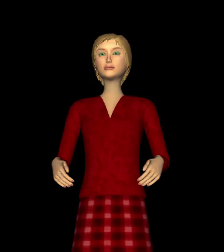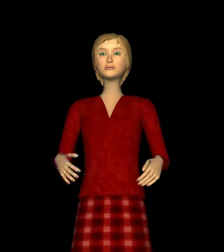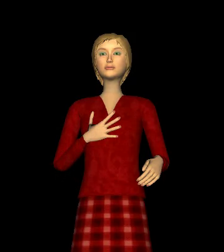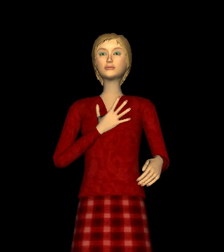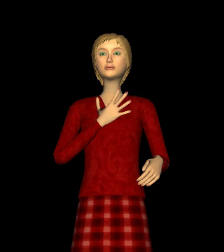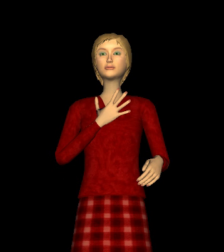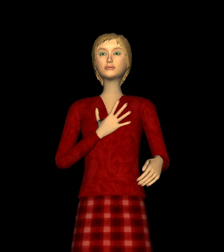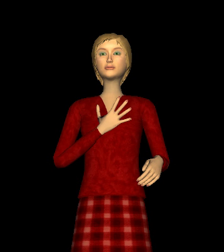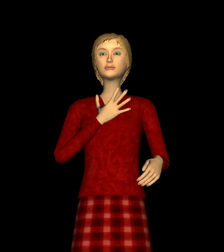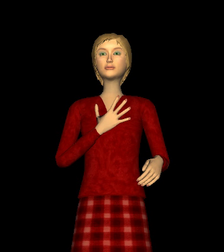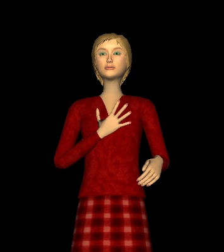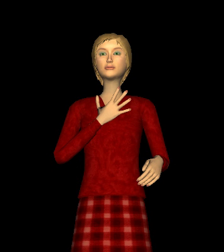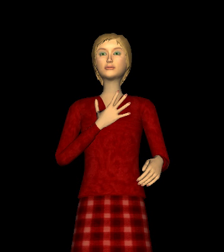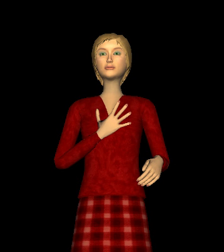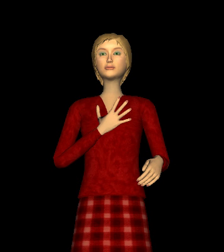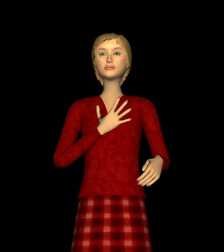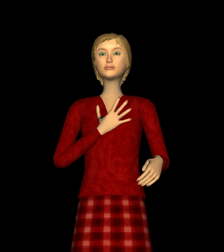يقدر